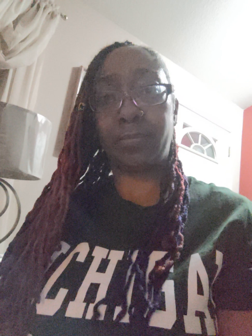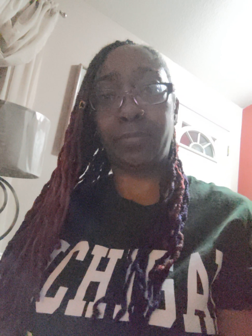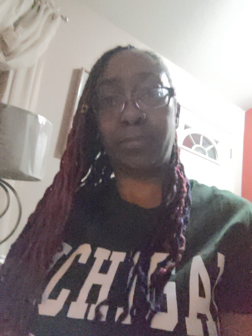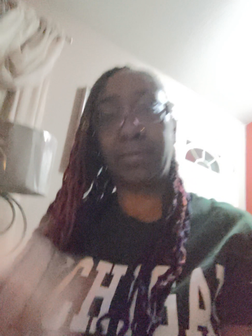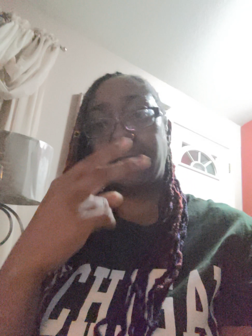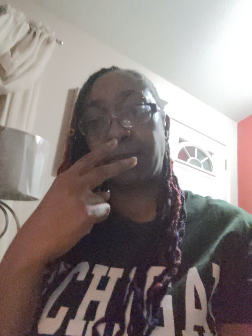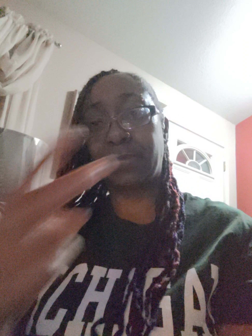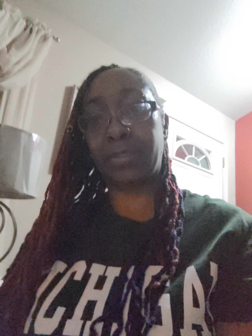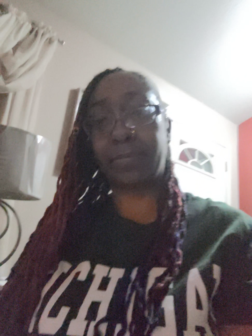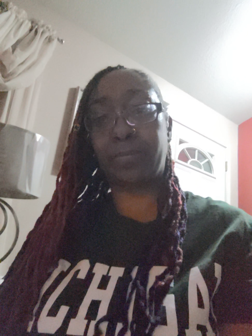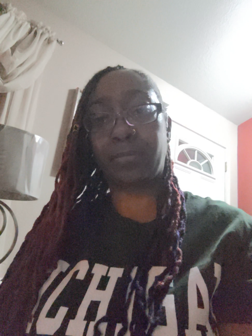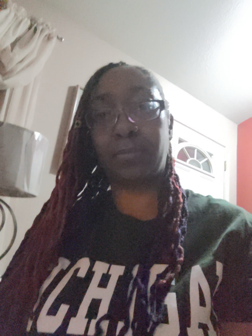see